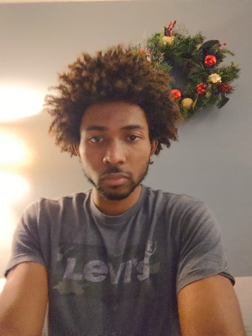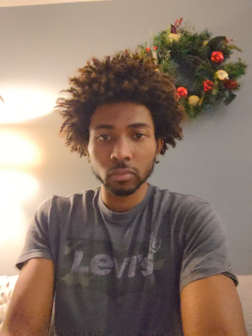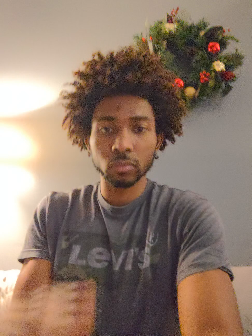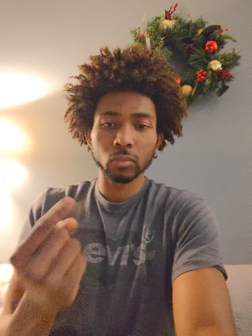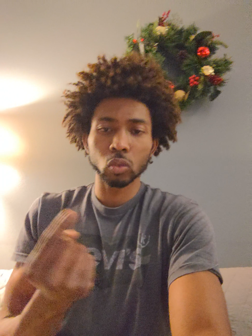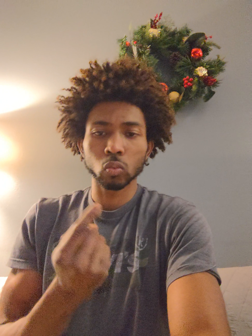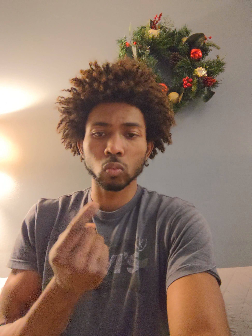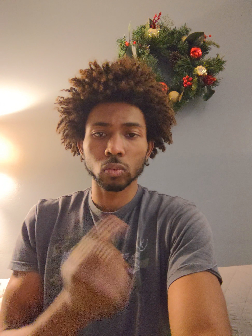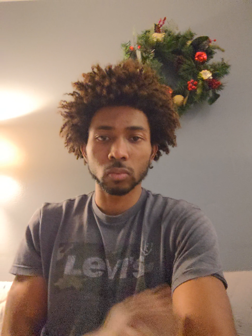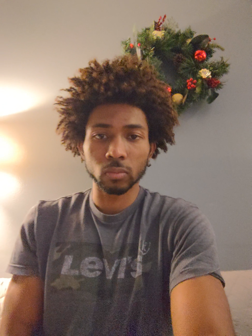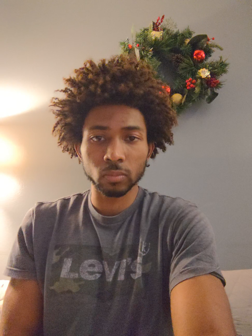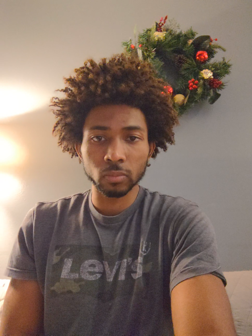owie